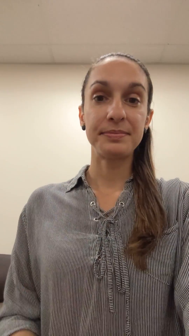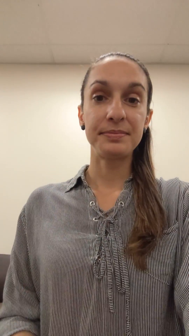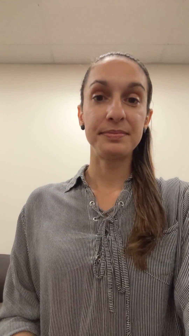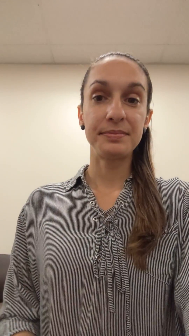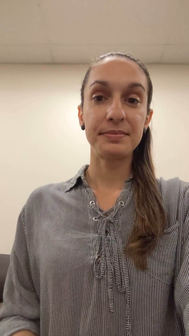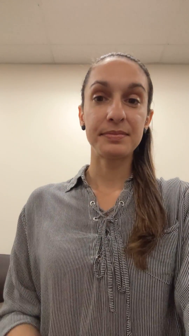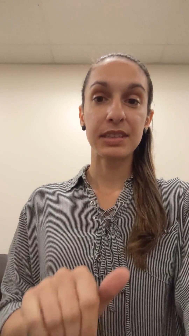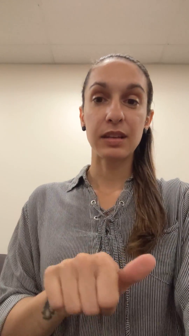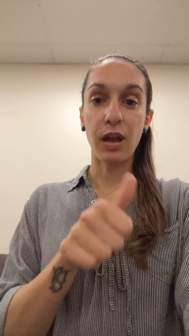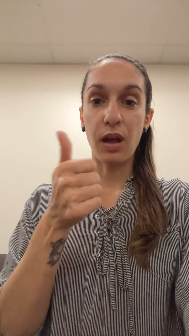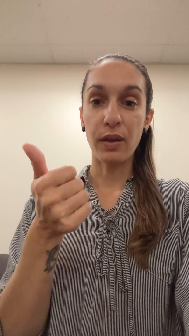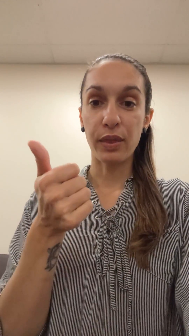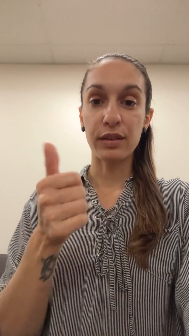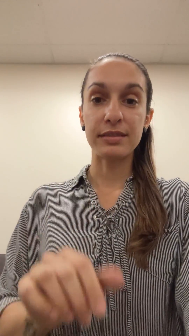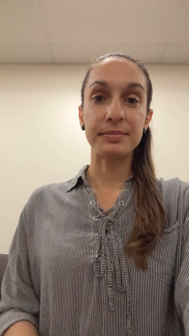other